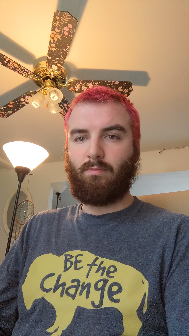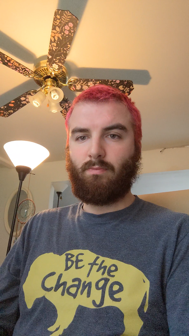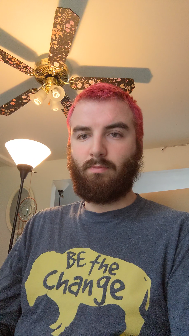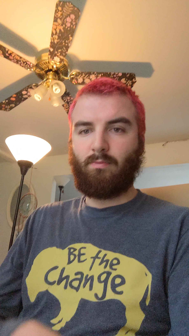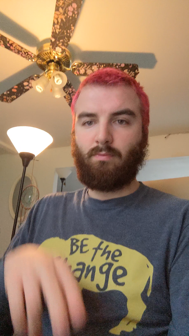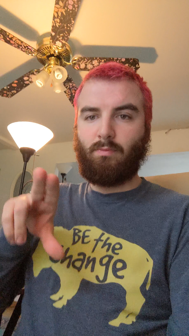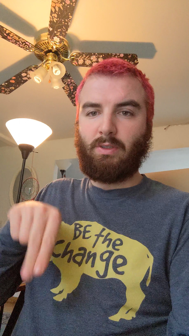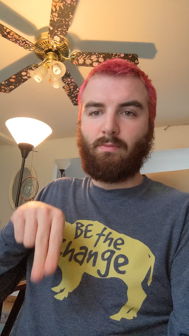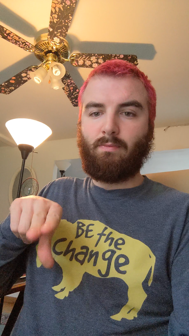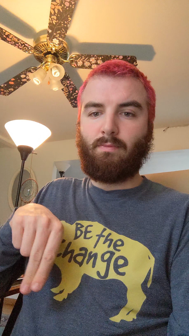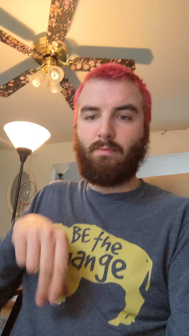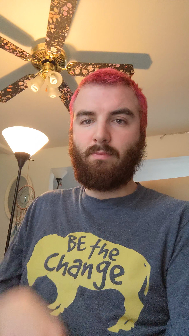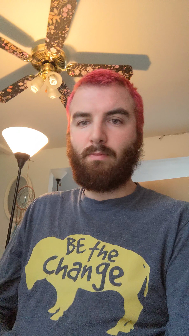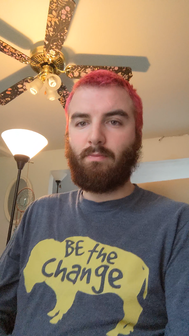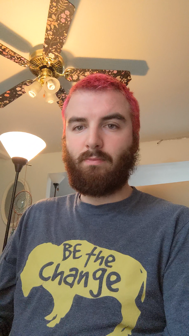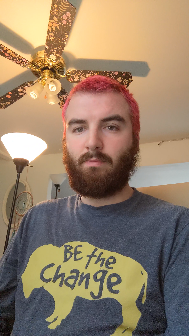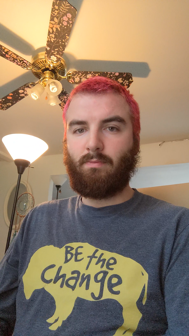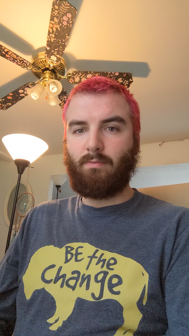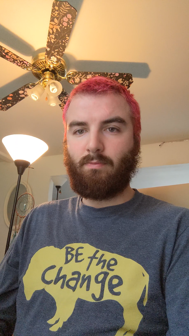diaper